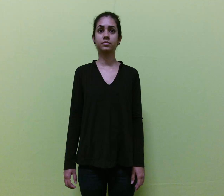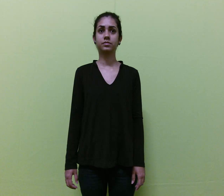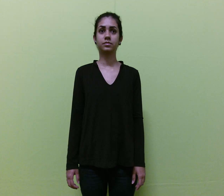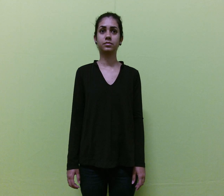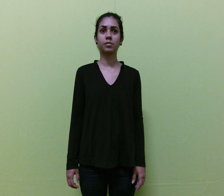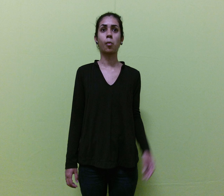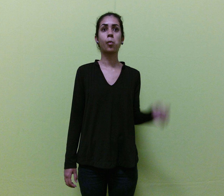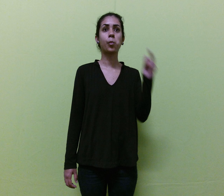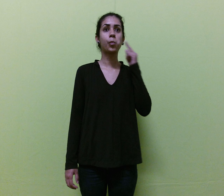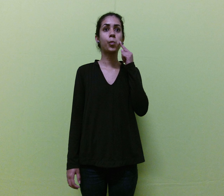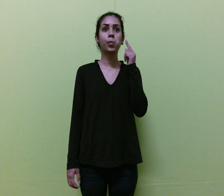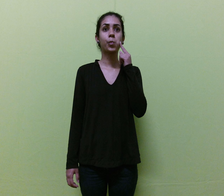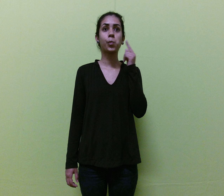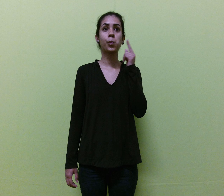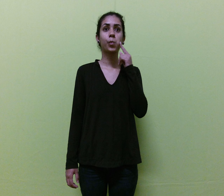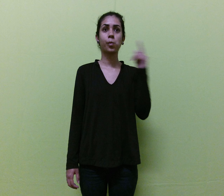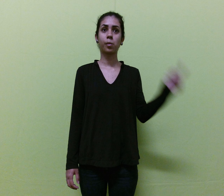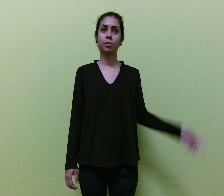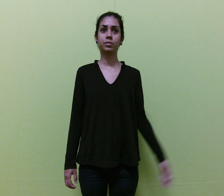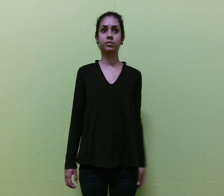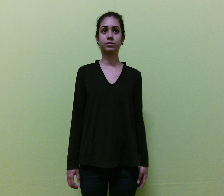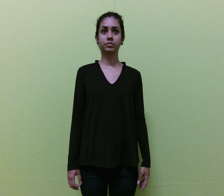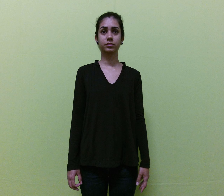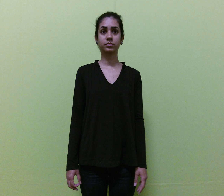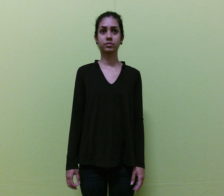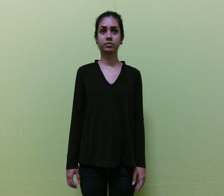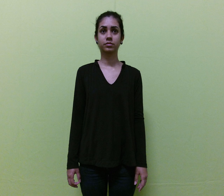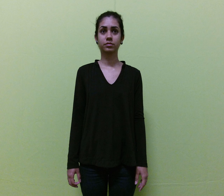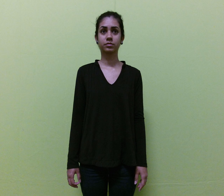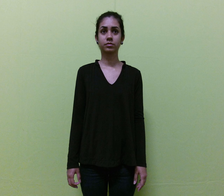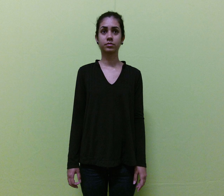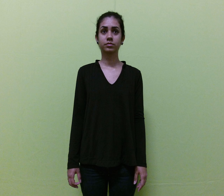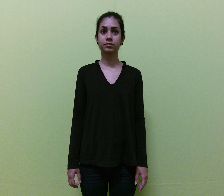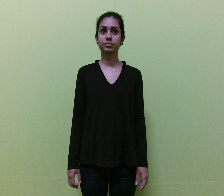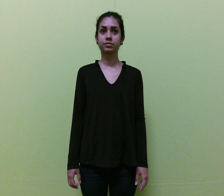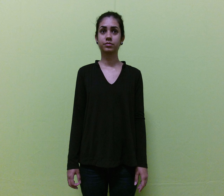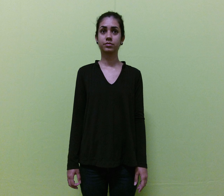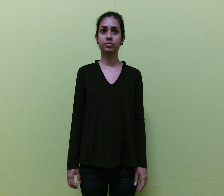bala